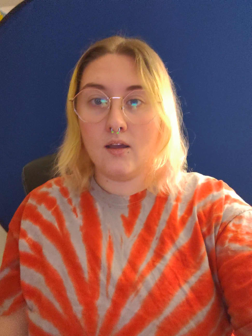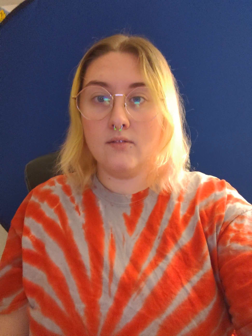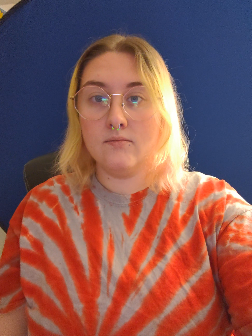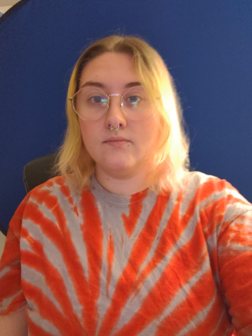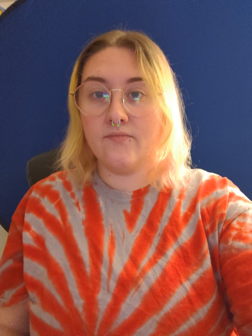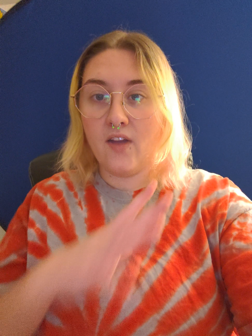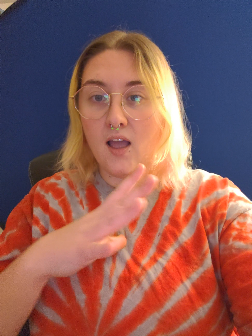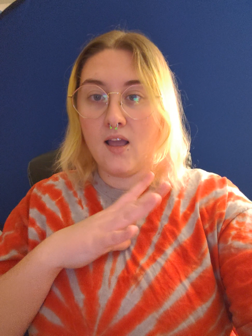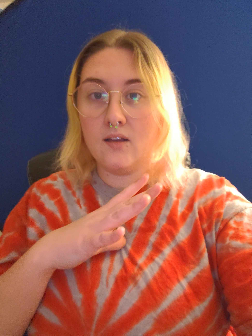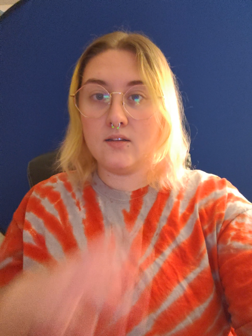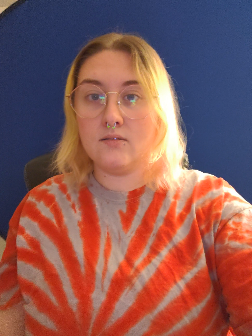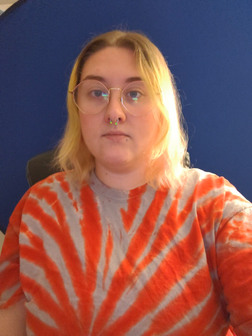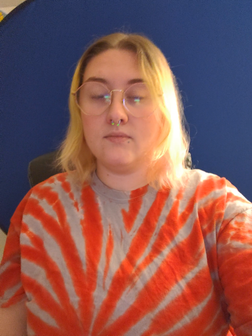fine